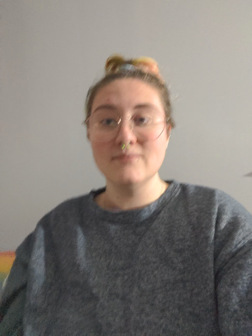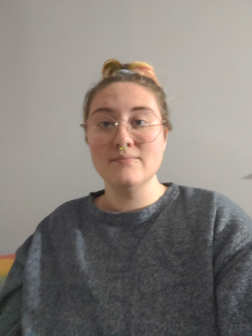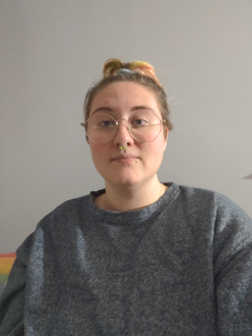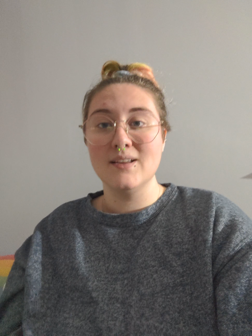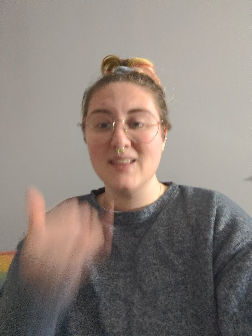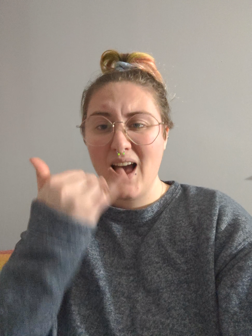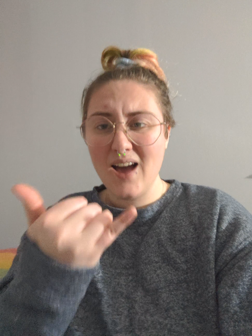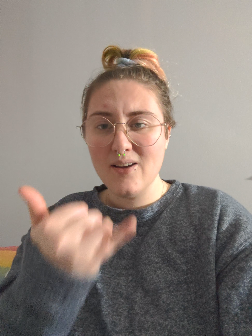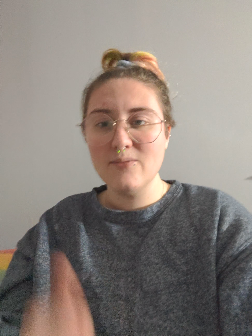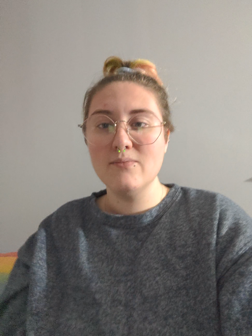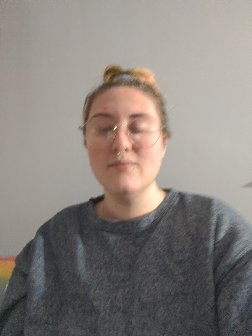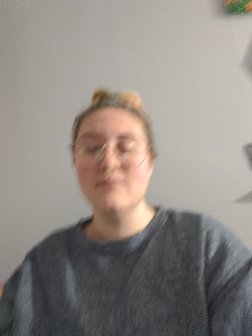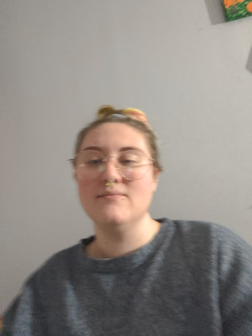now